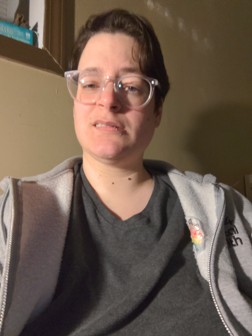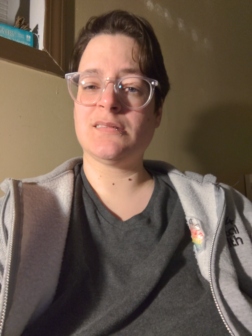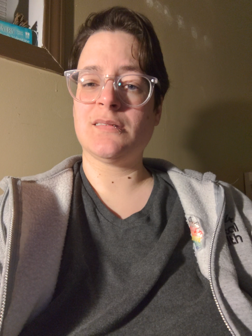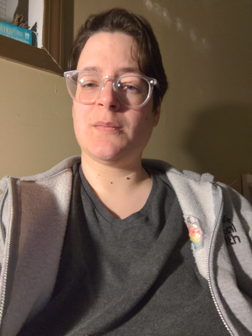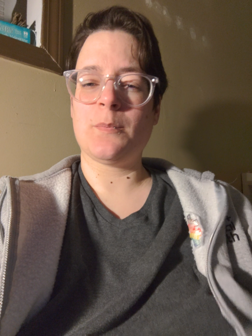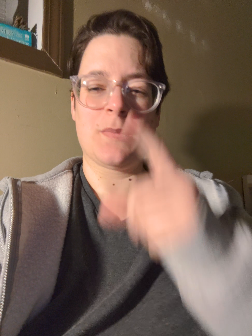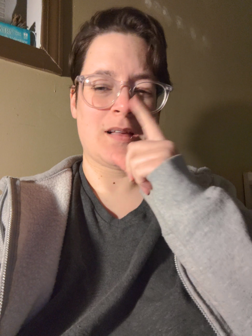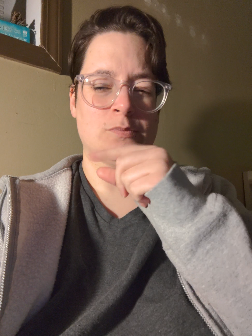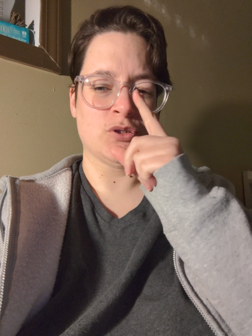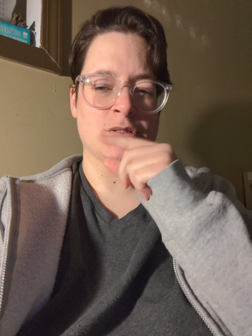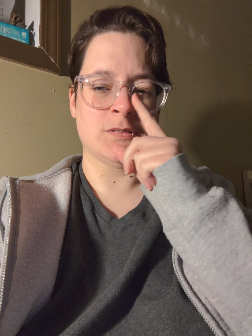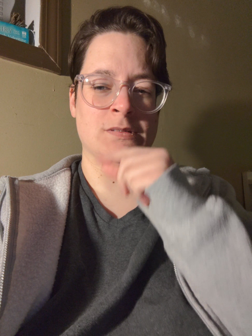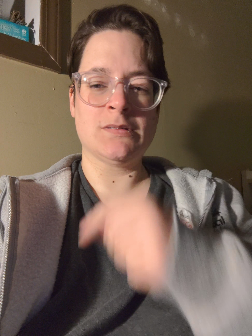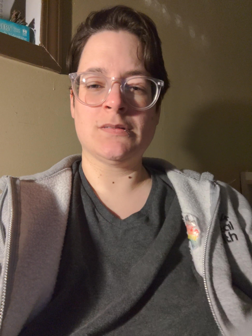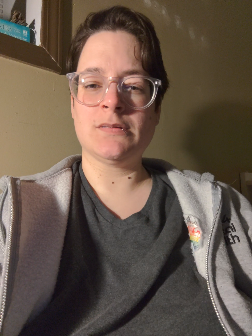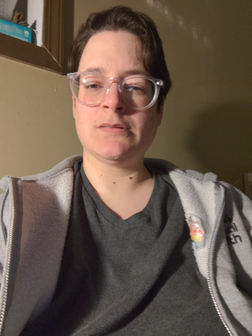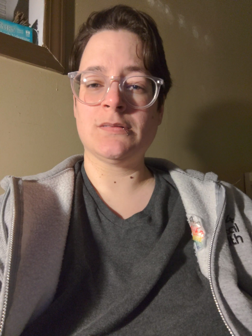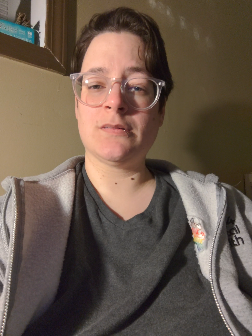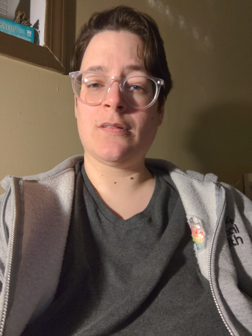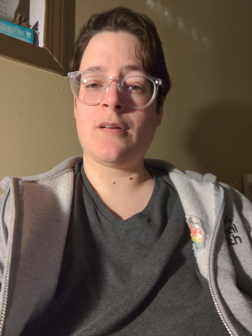mouse